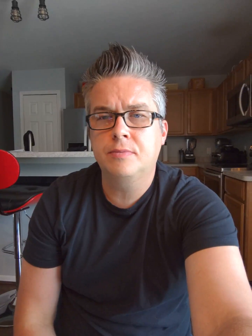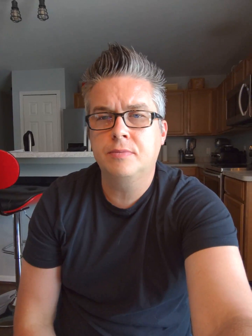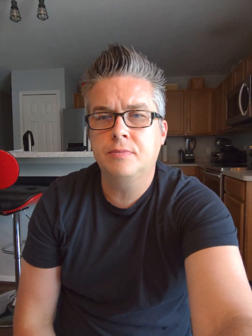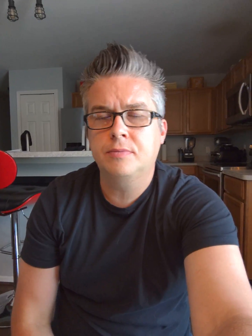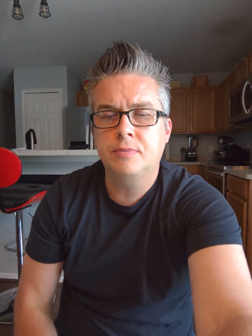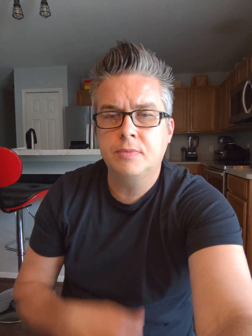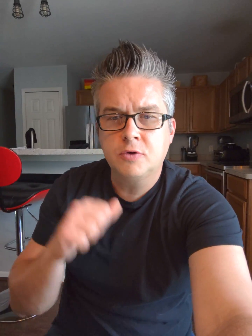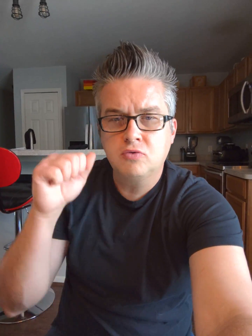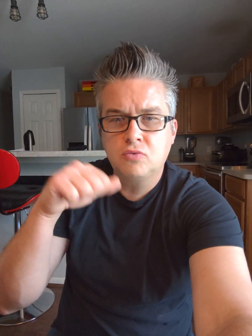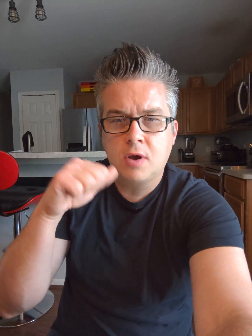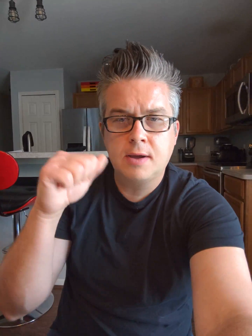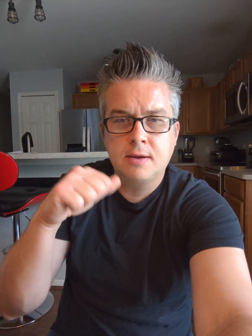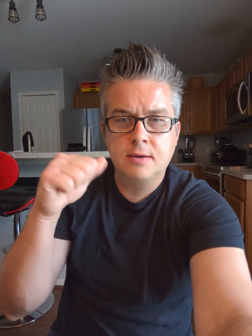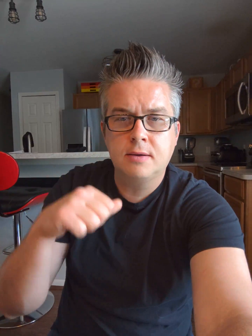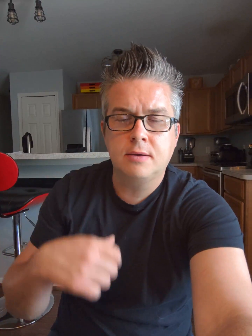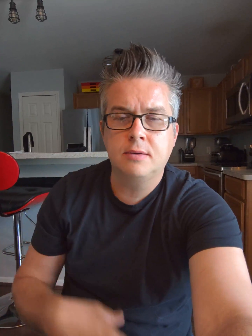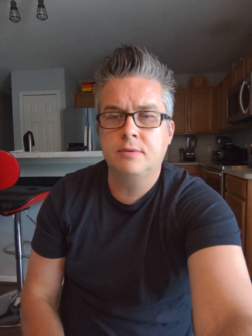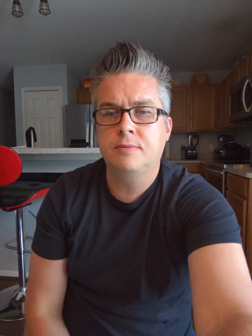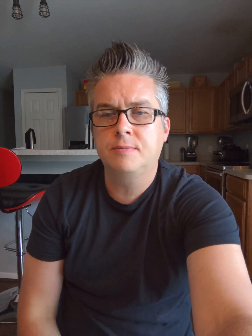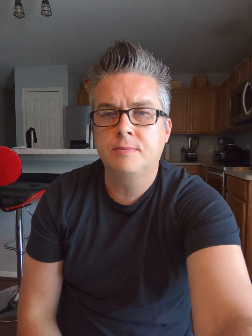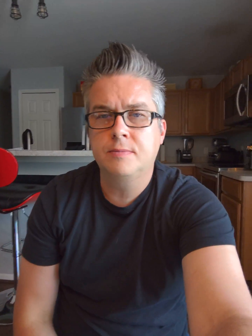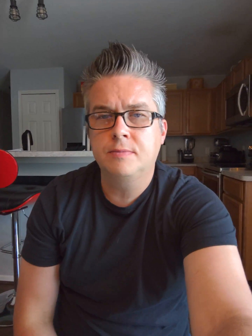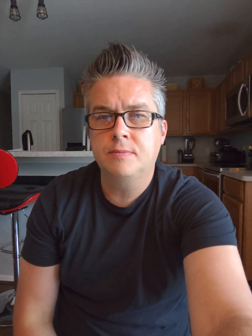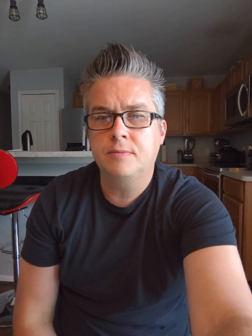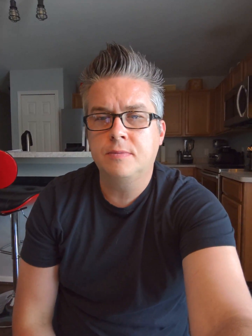rock